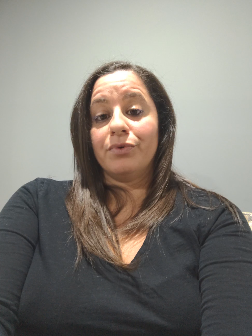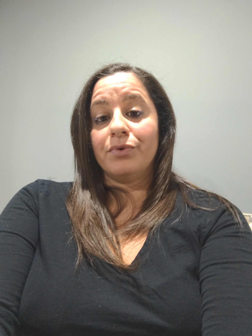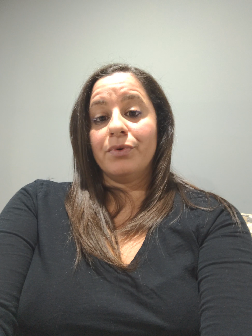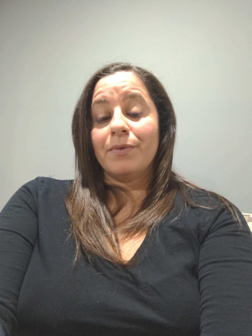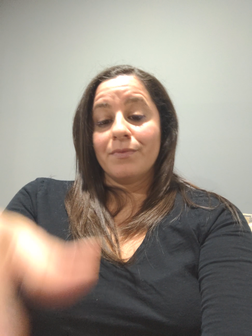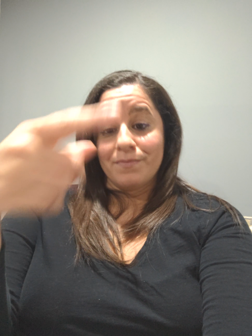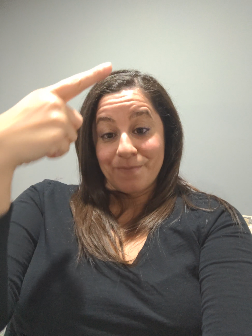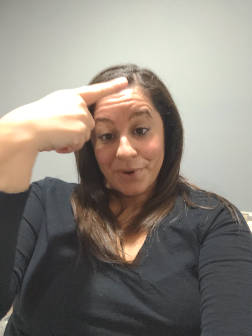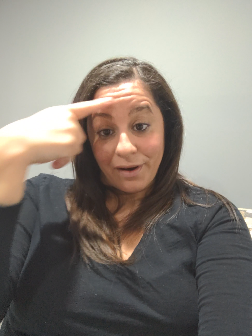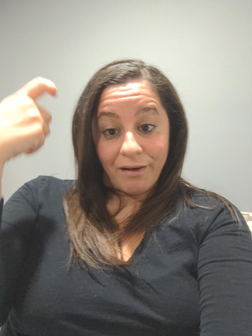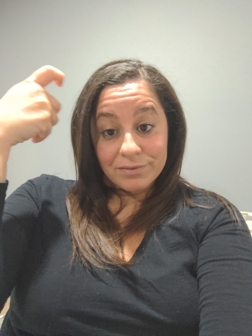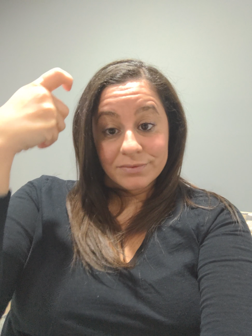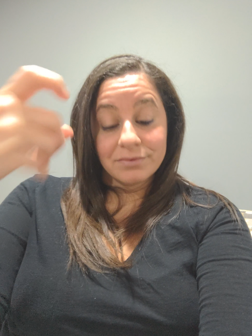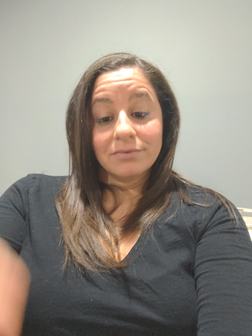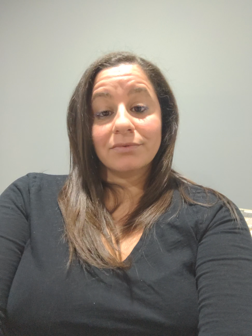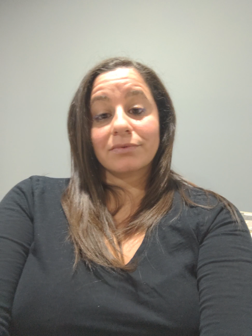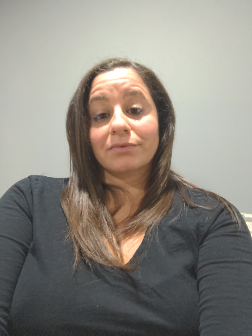because